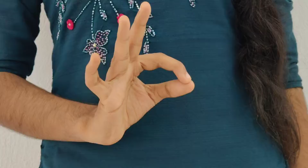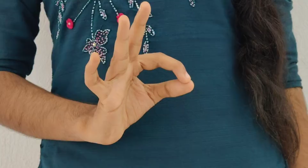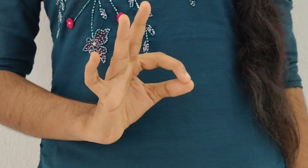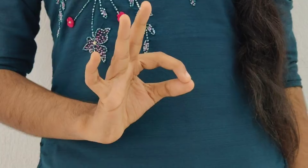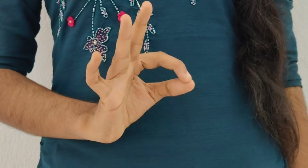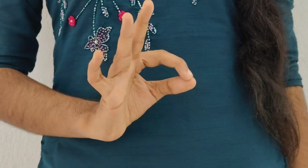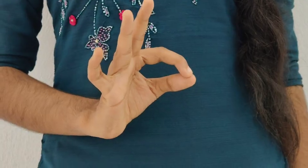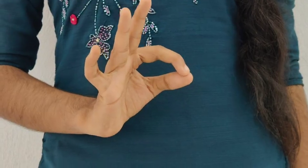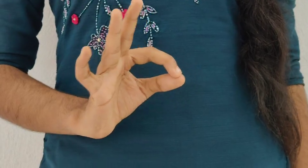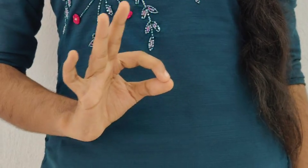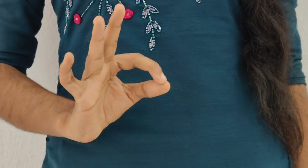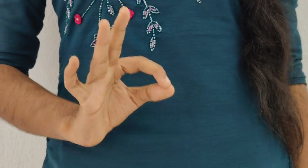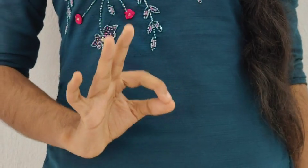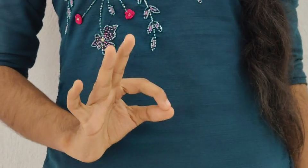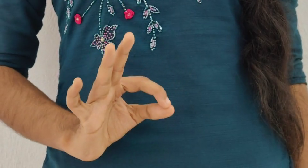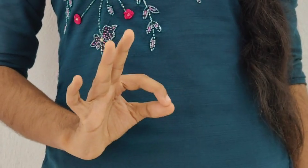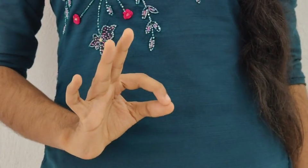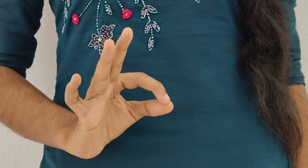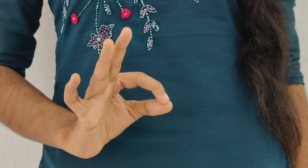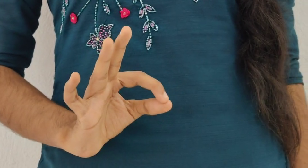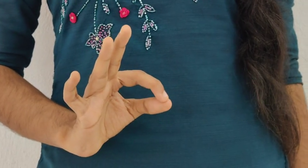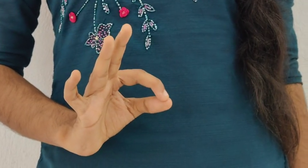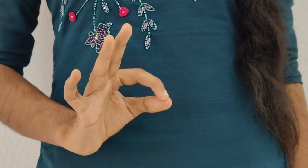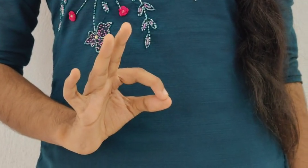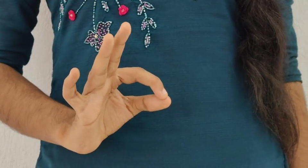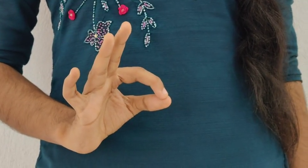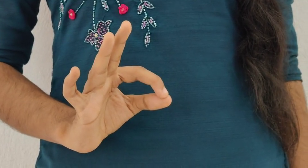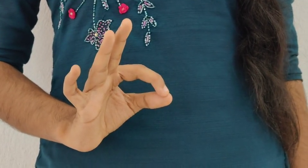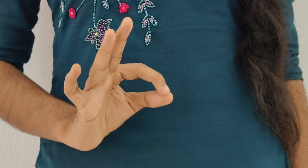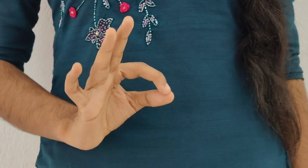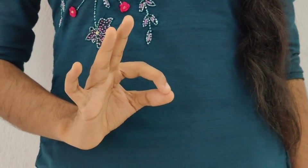ഔ